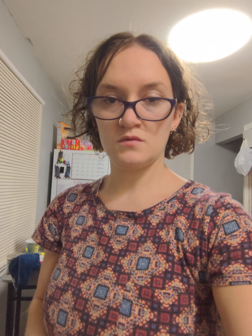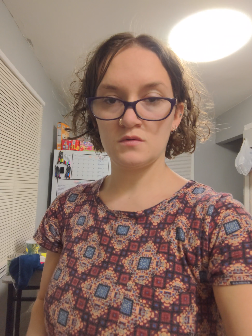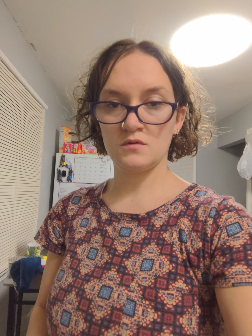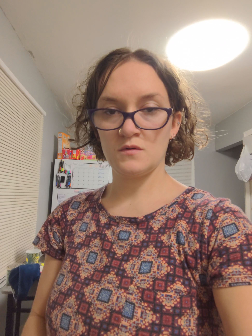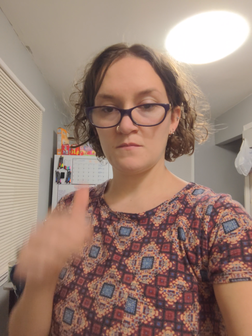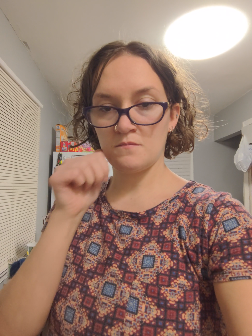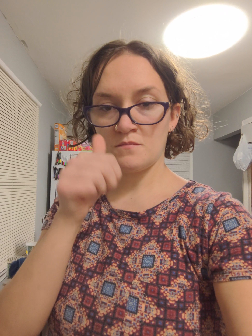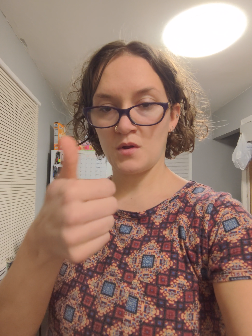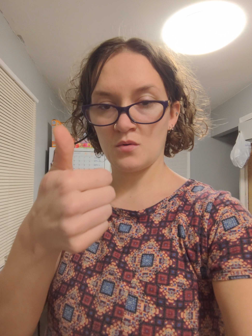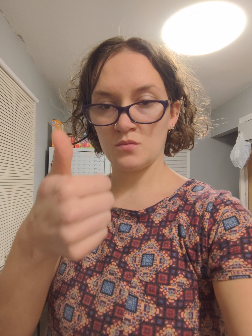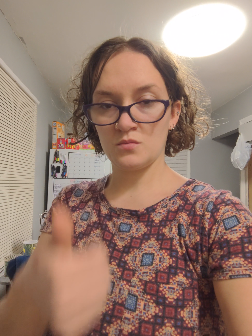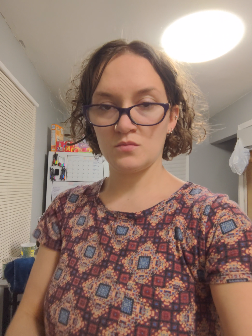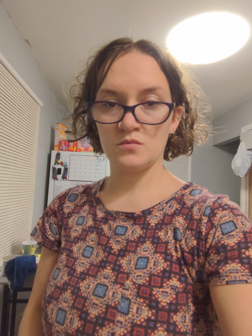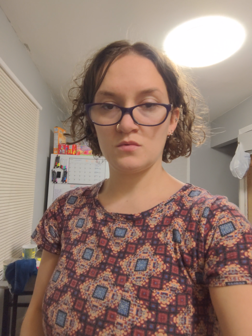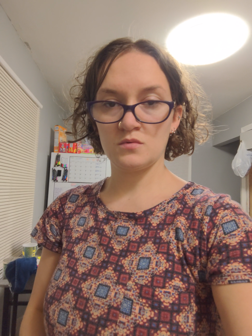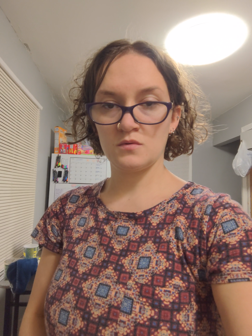tomorrow